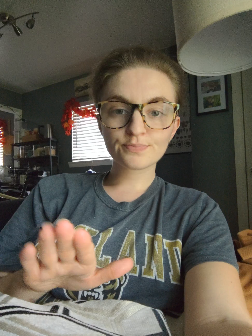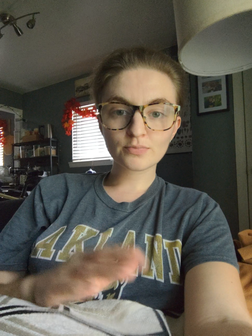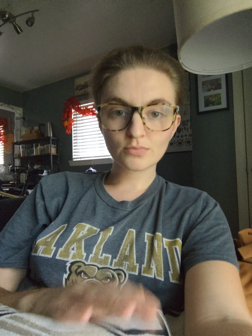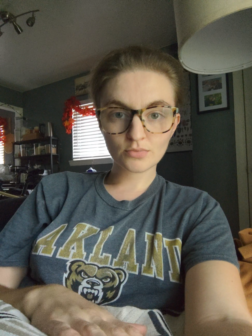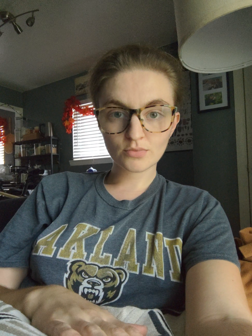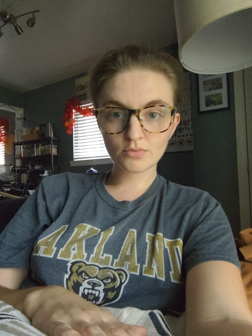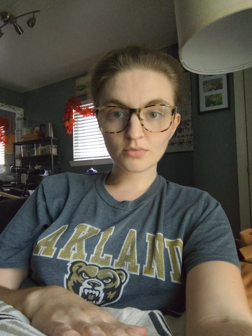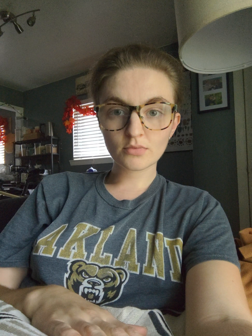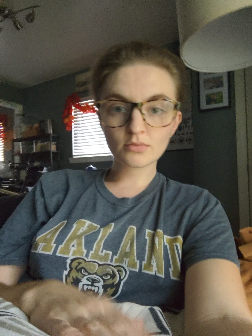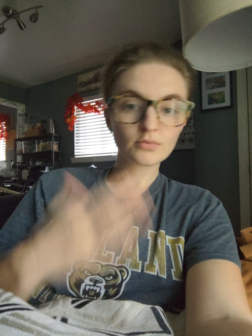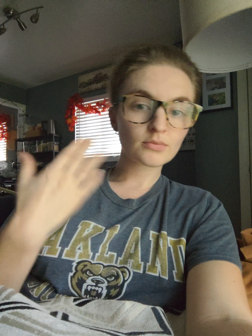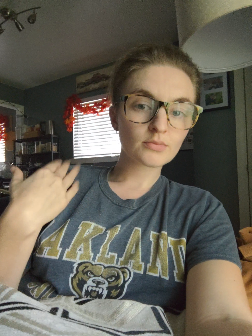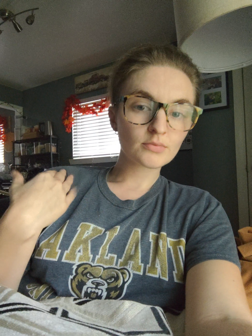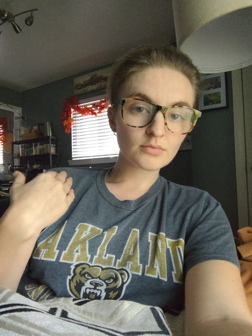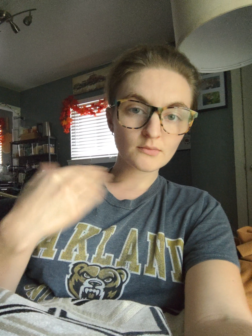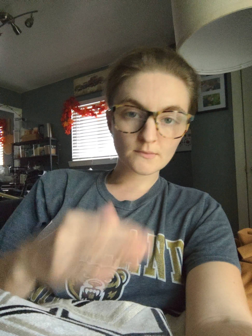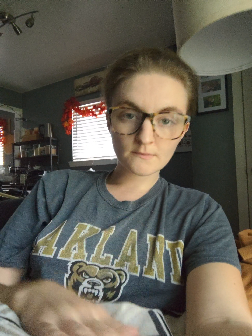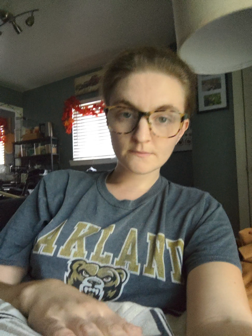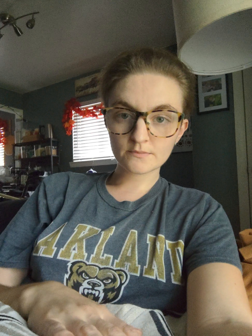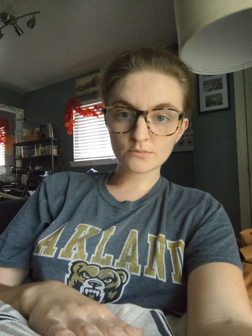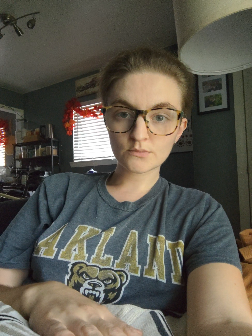shoulder